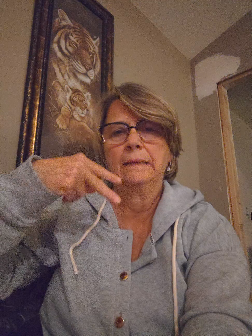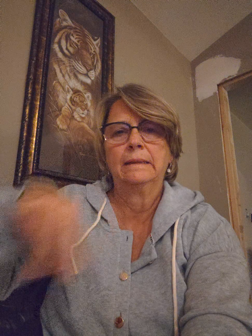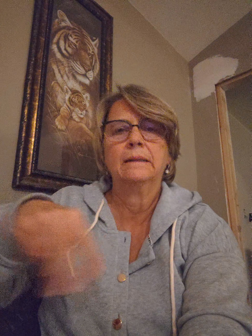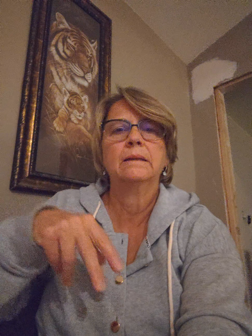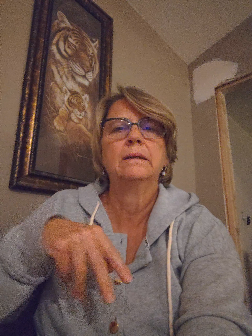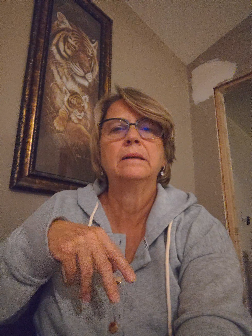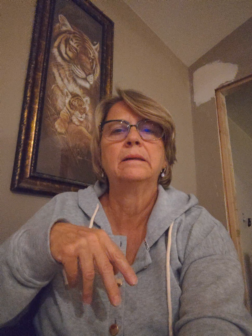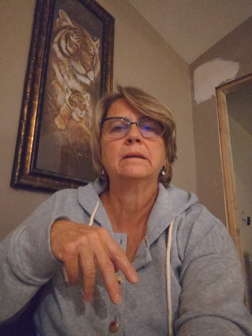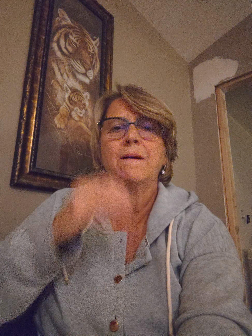dance